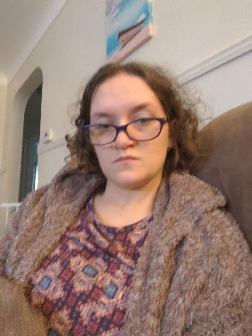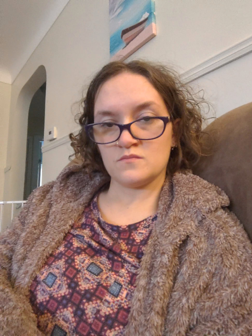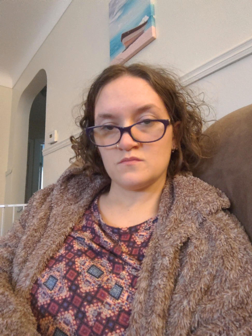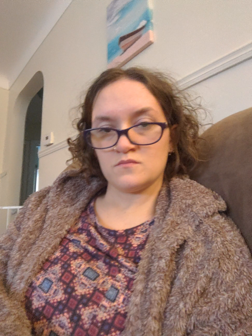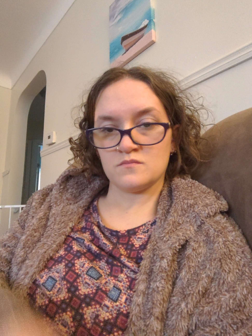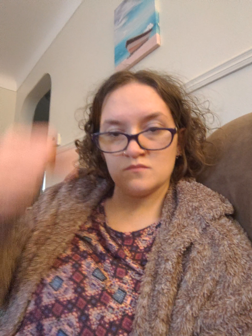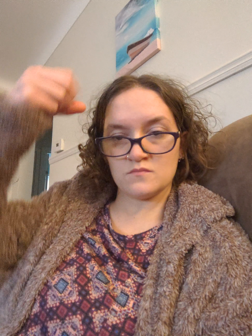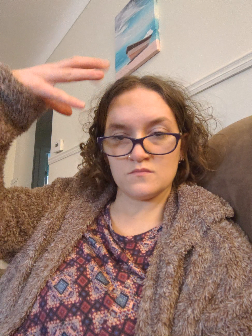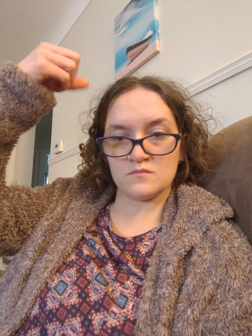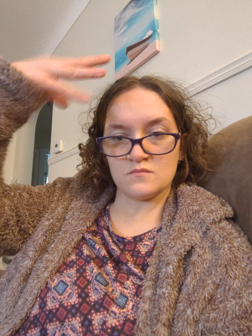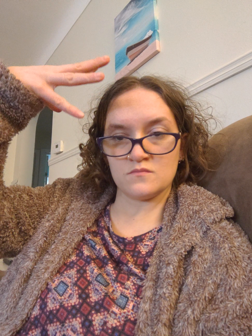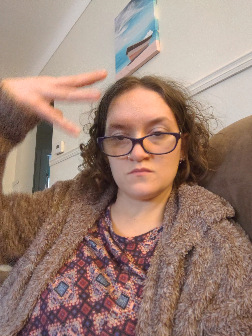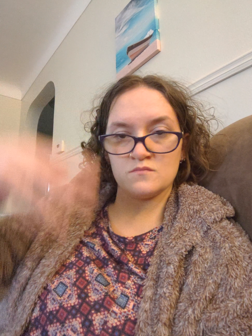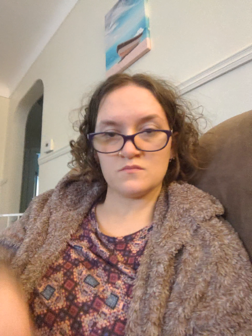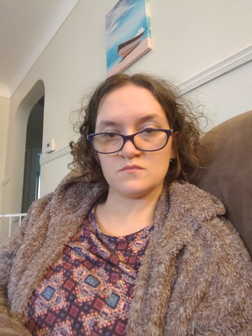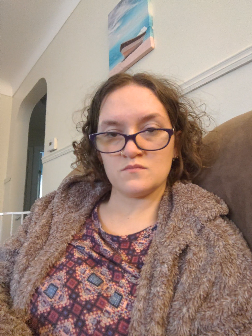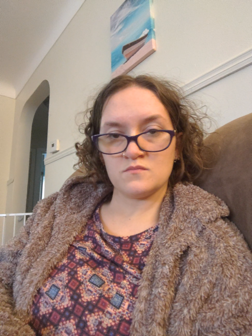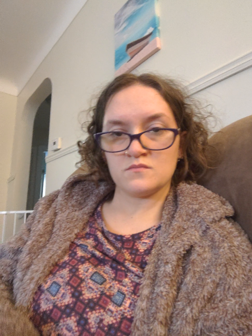shower